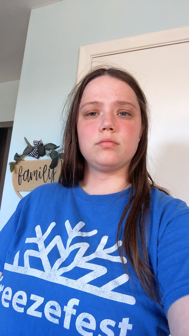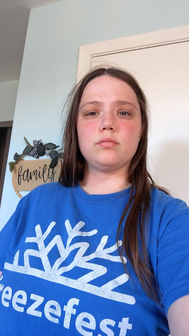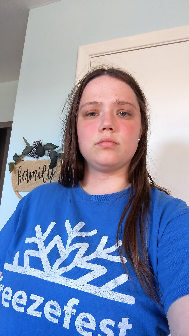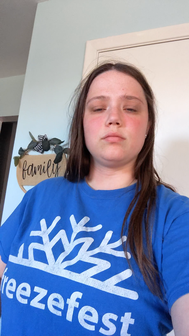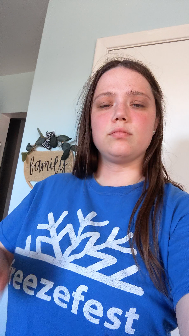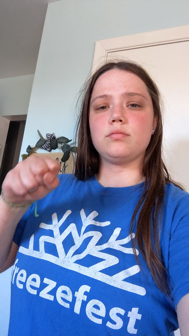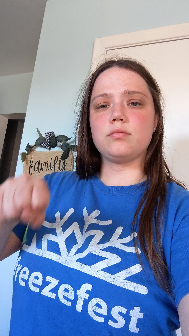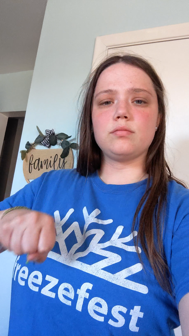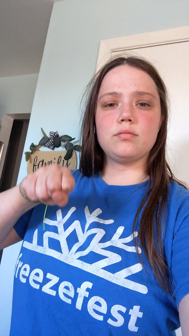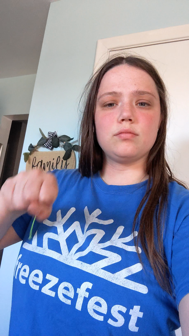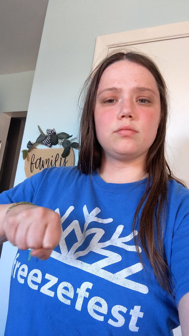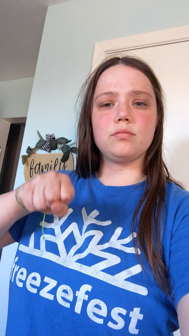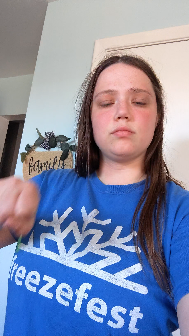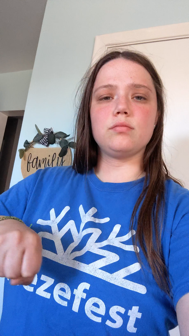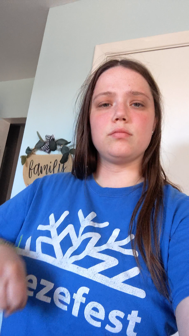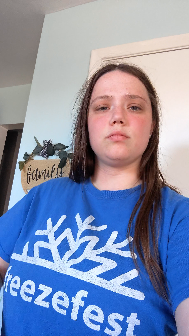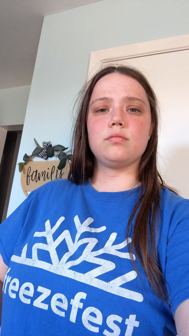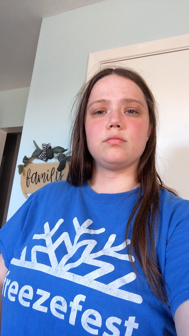bicycle